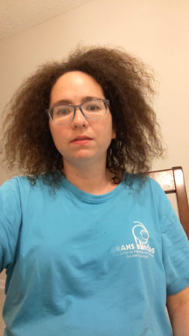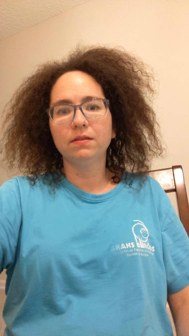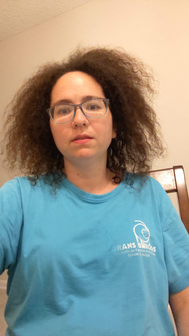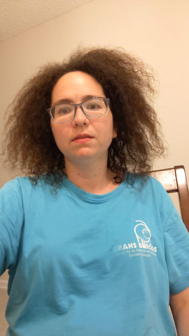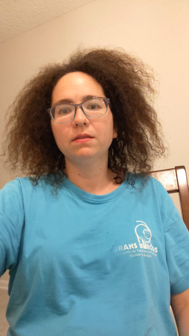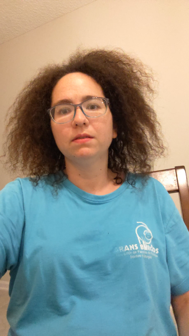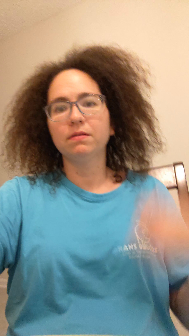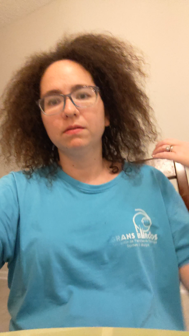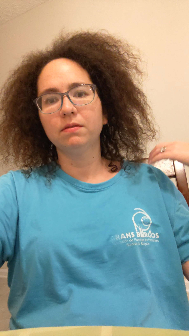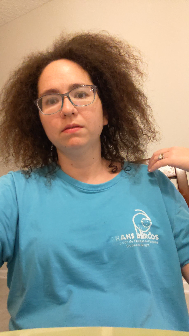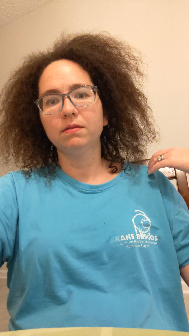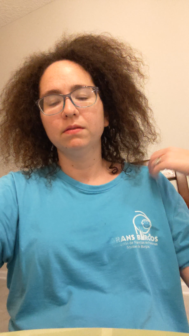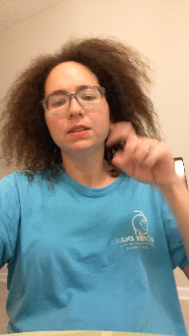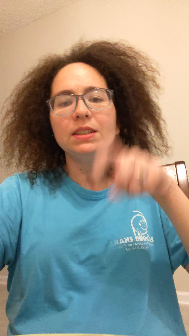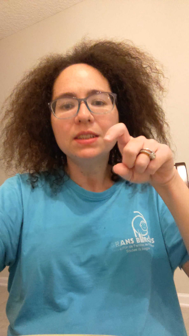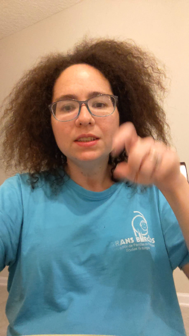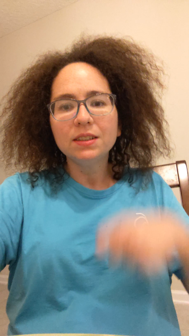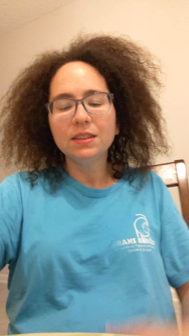should